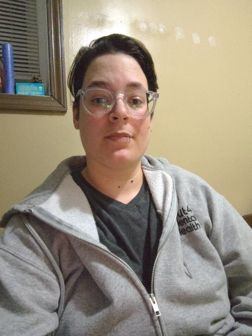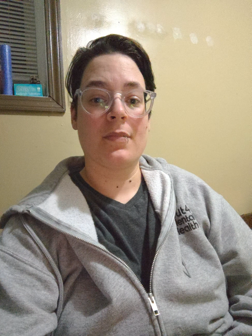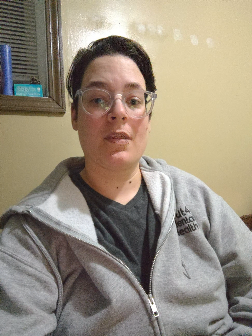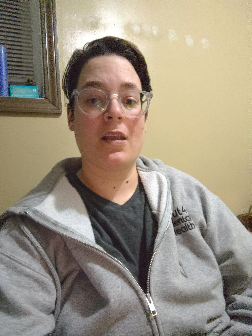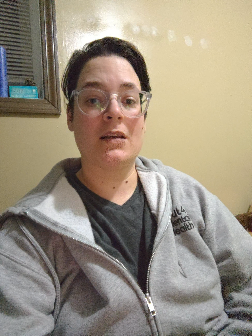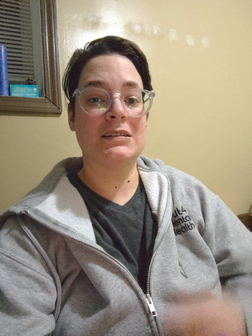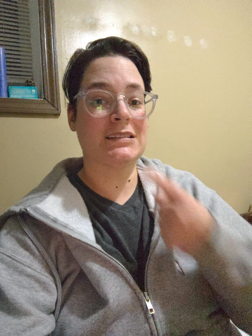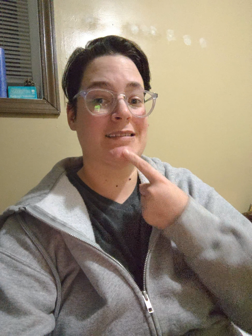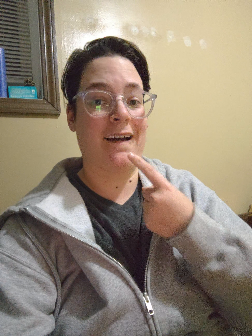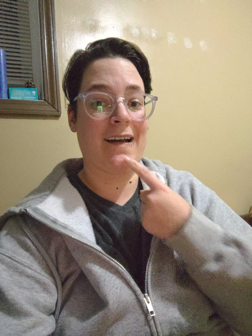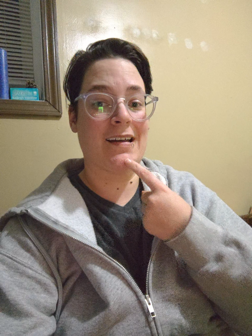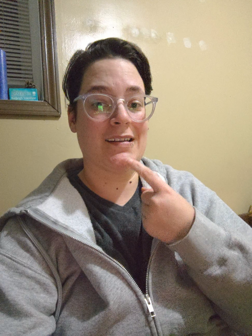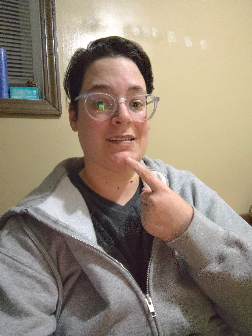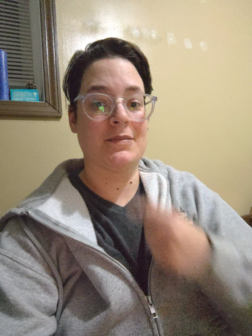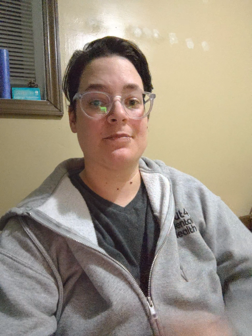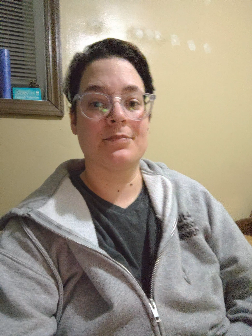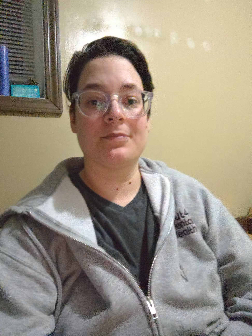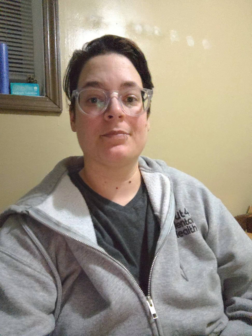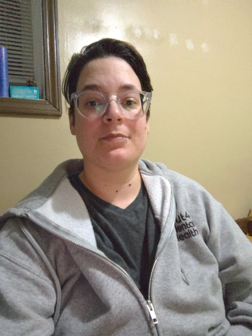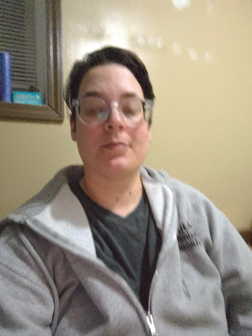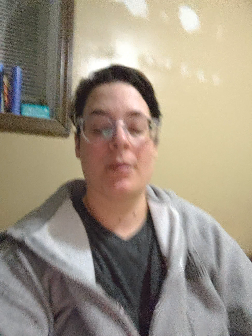say